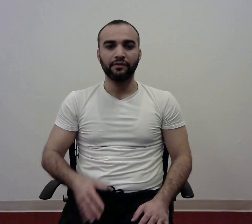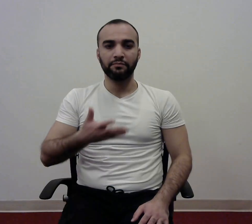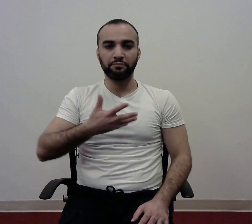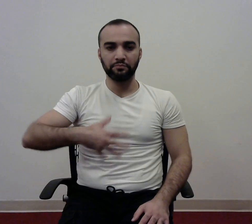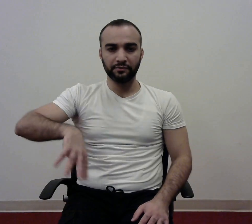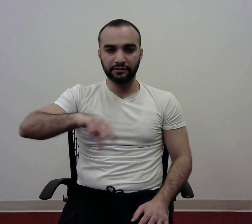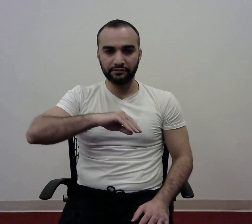biz